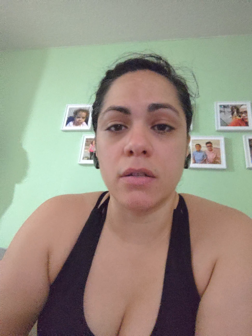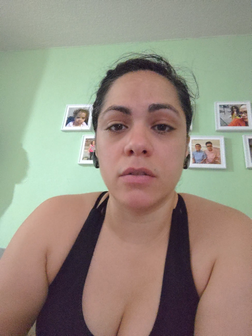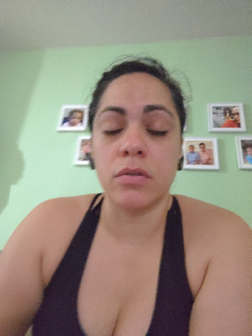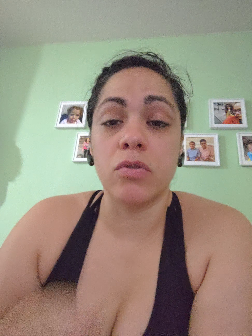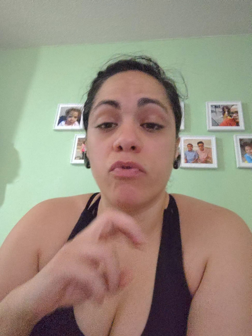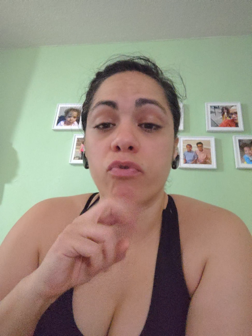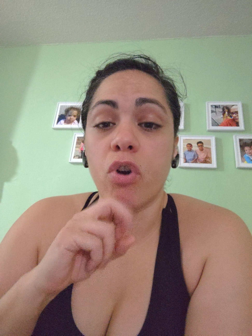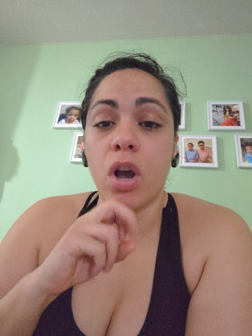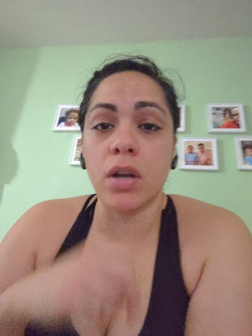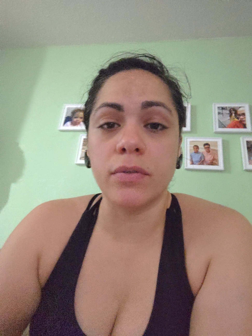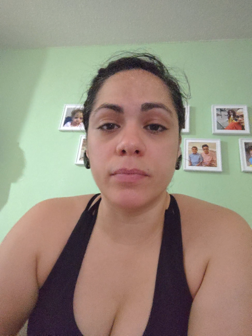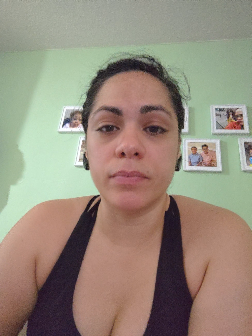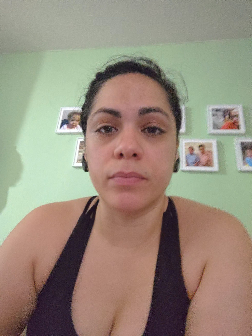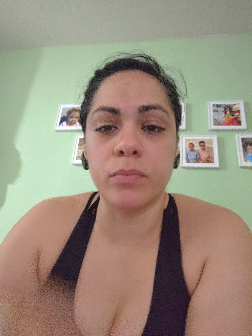frog